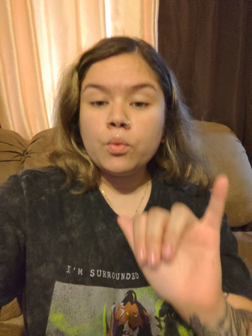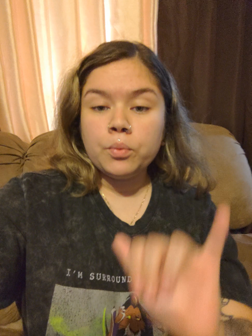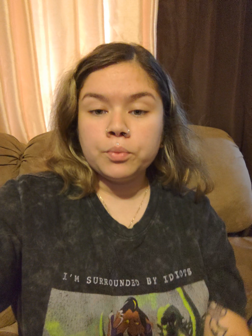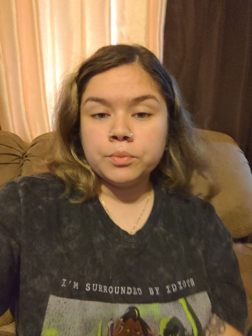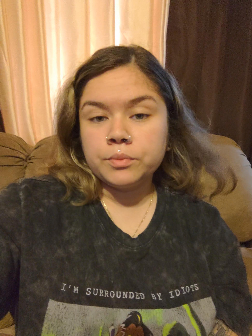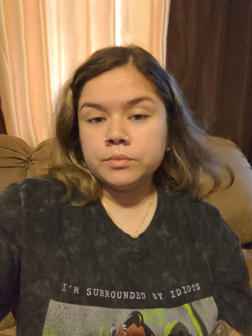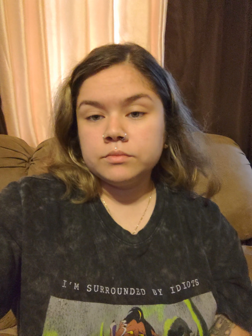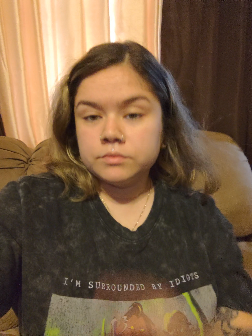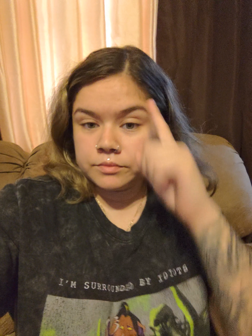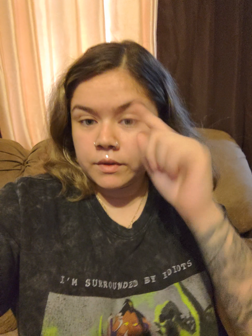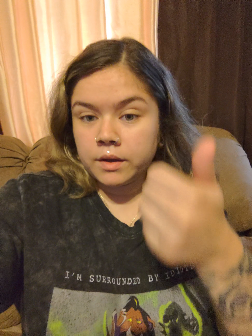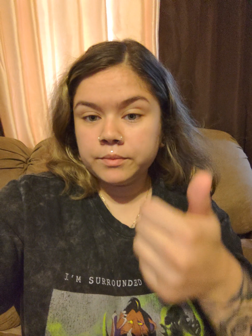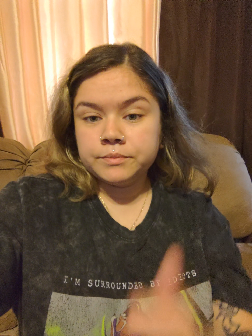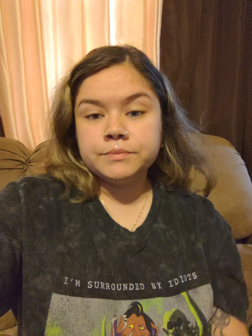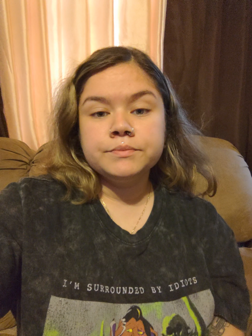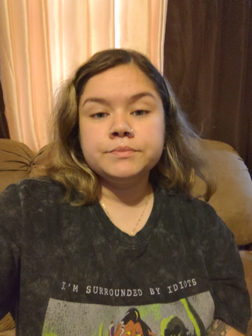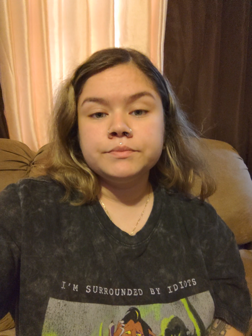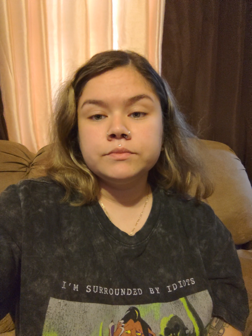dime